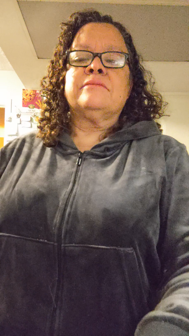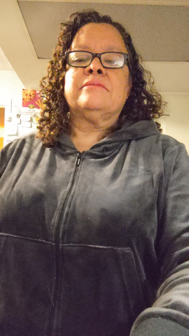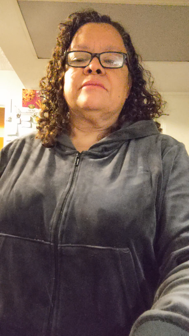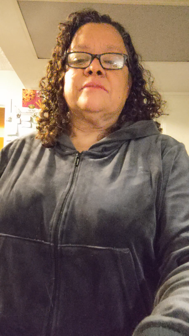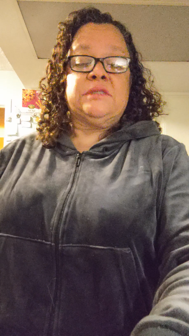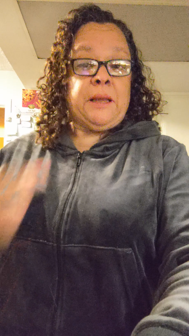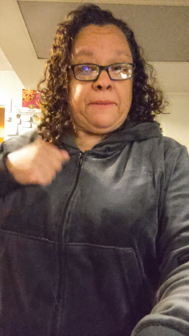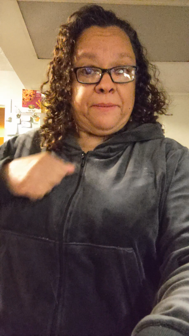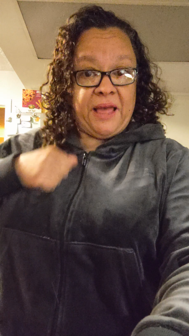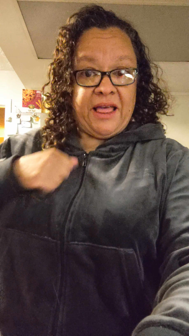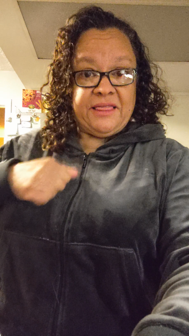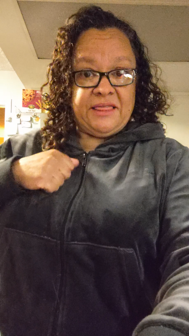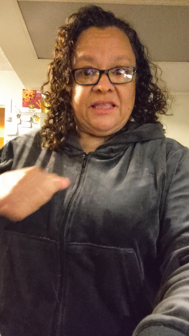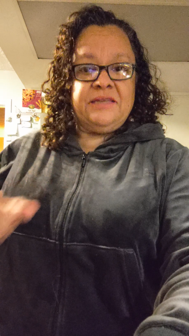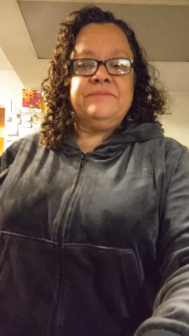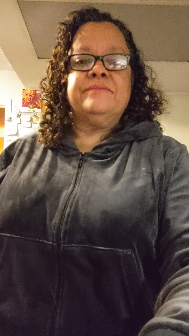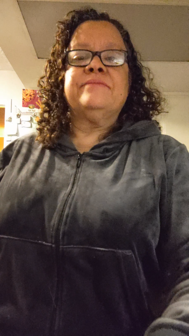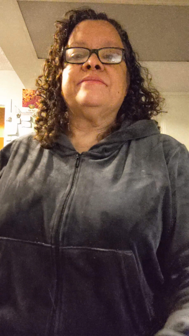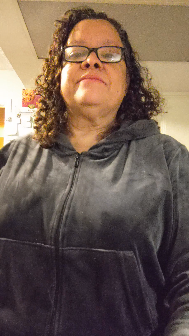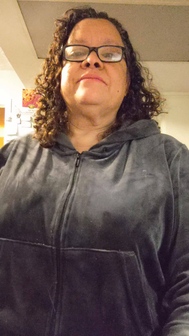bathtub